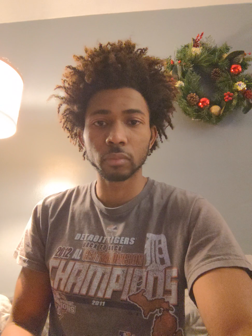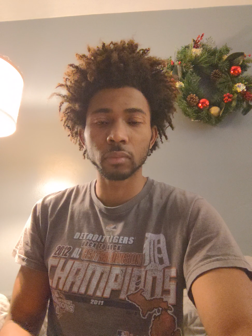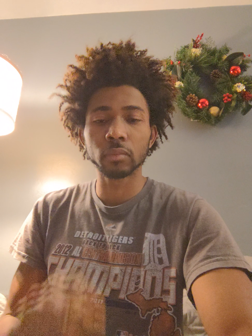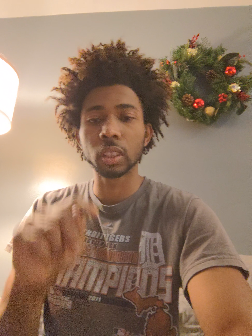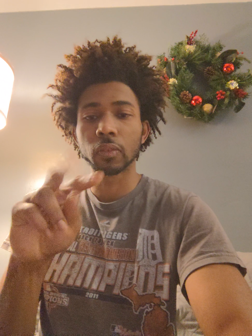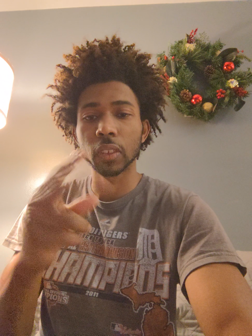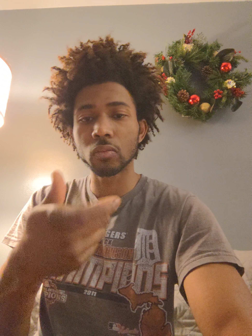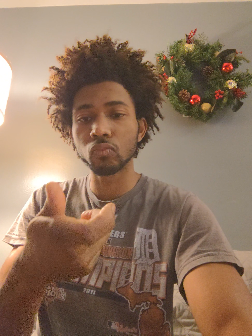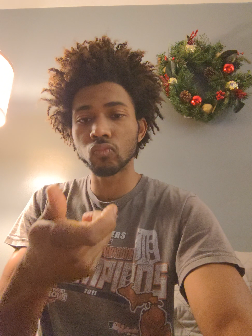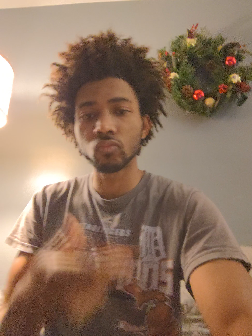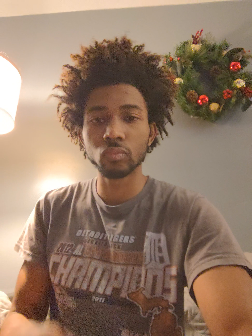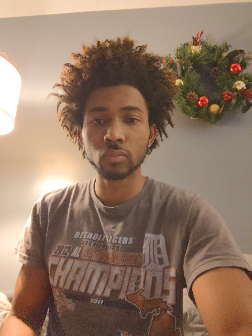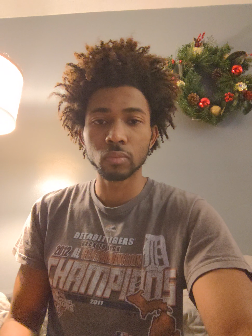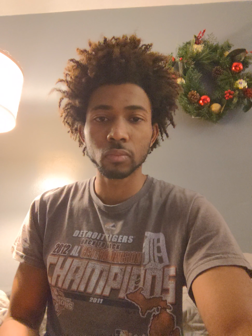TV